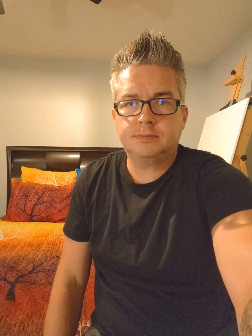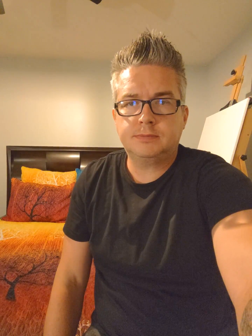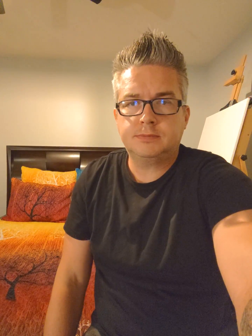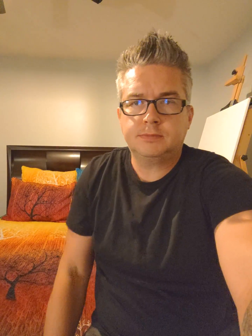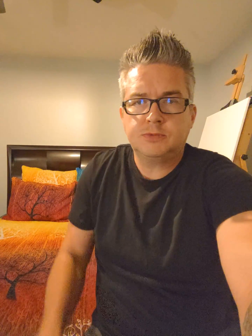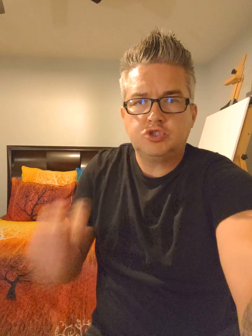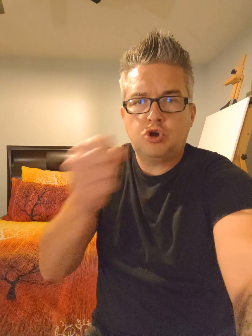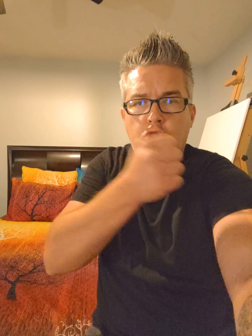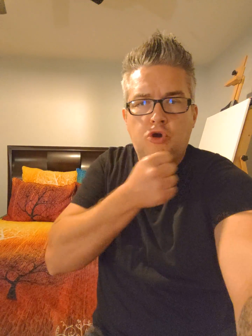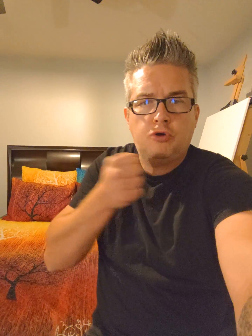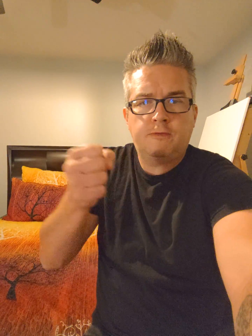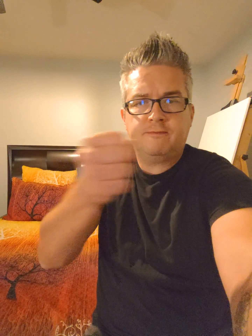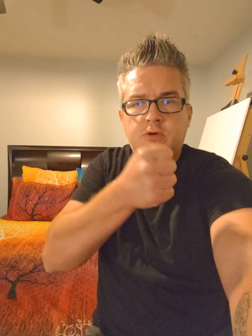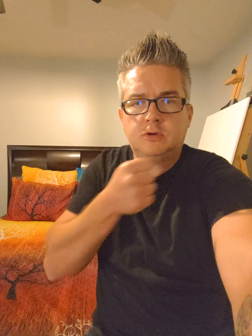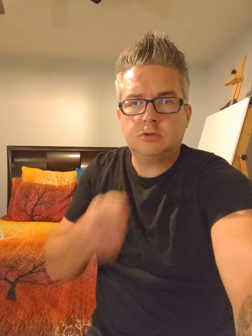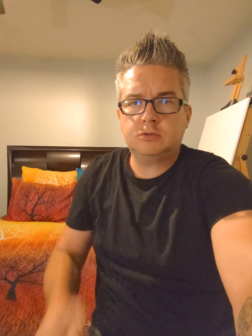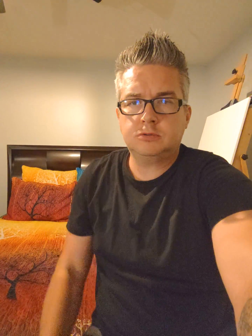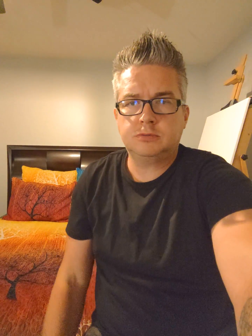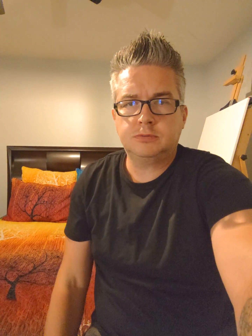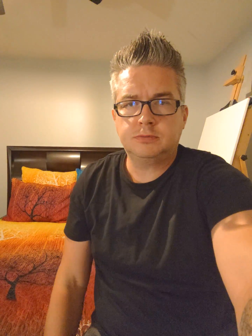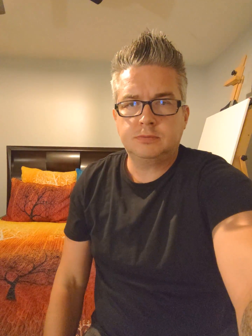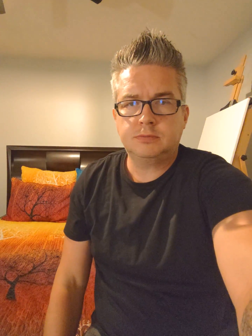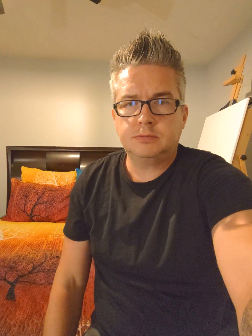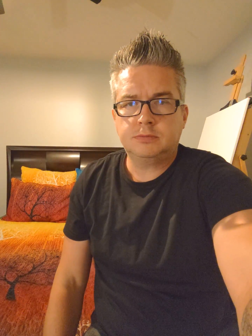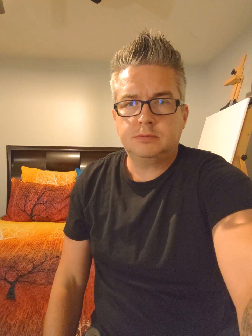coffee